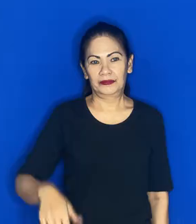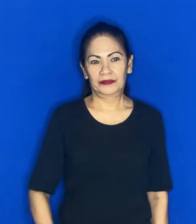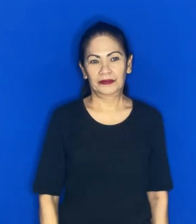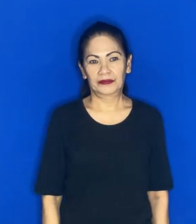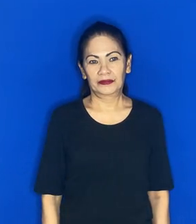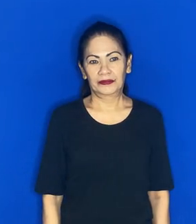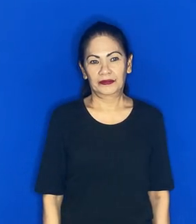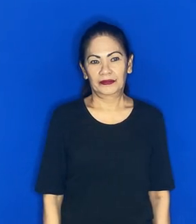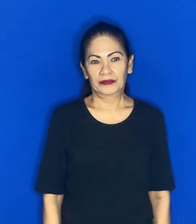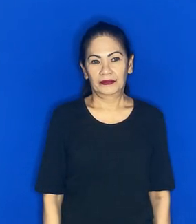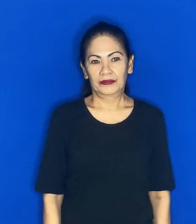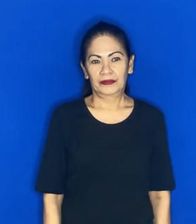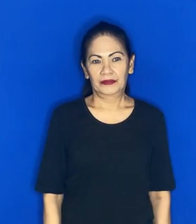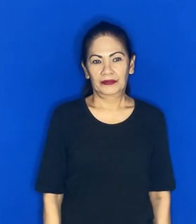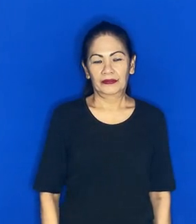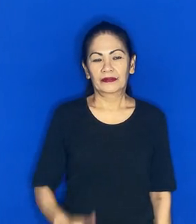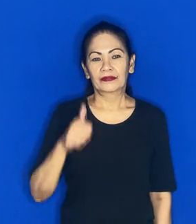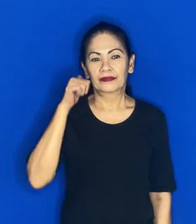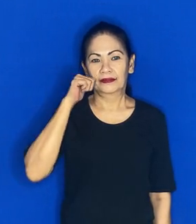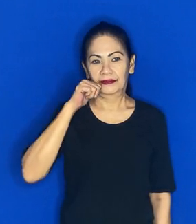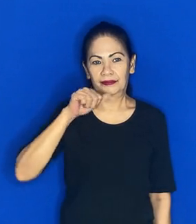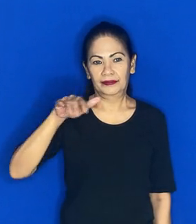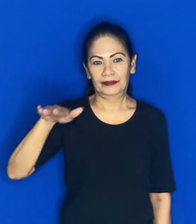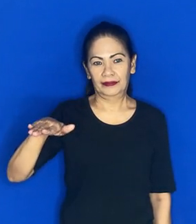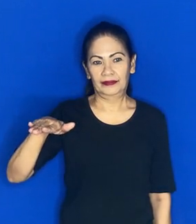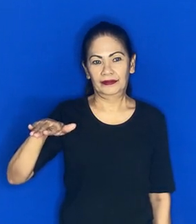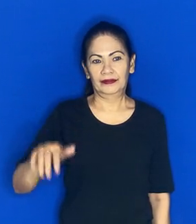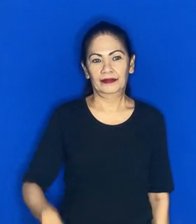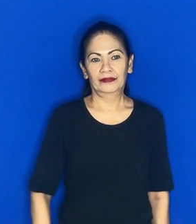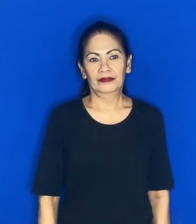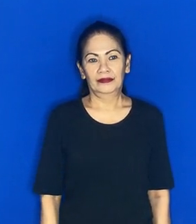girl